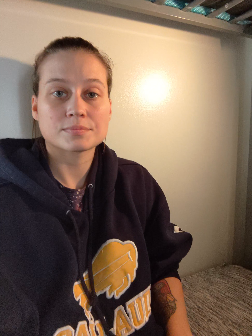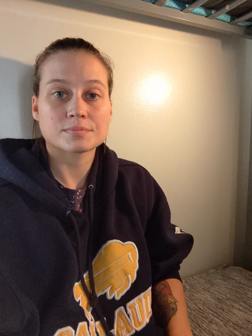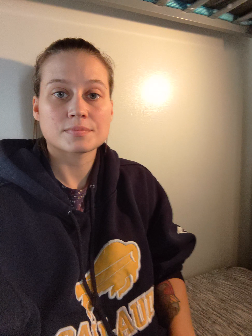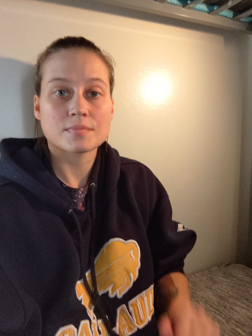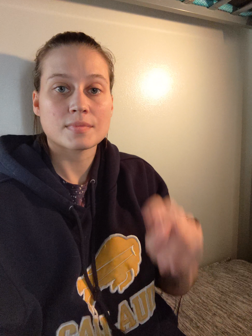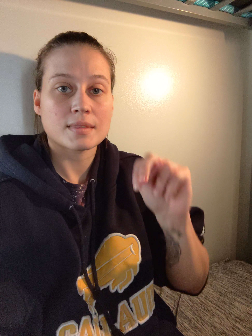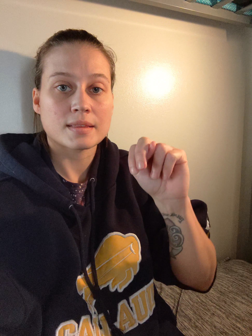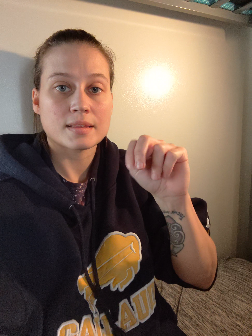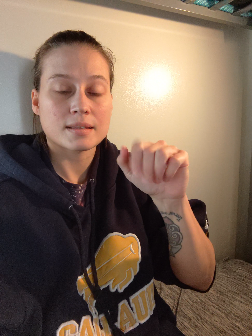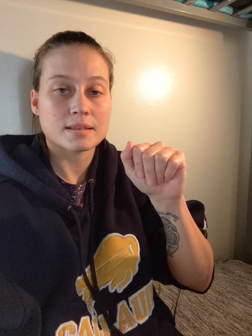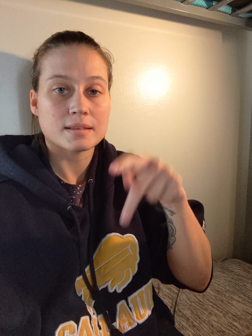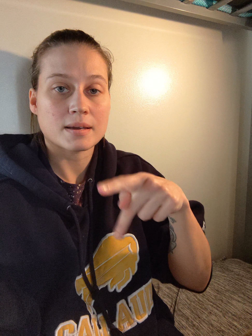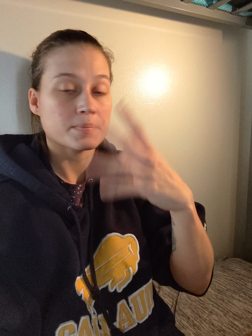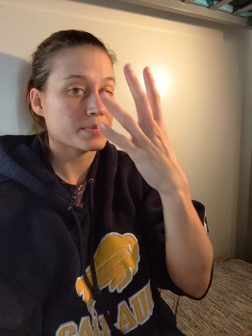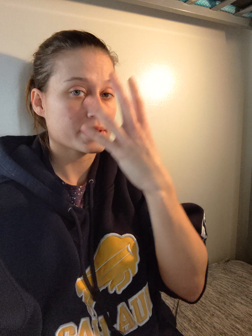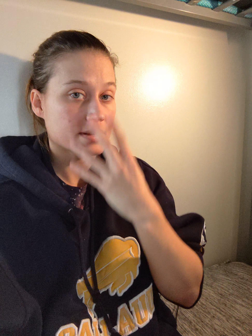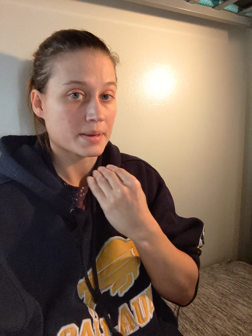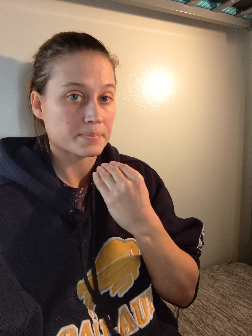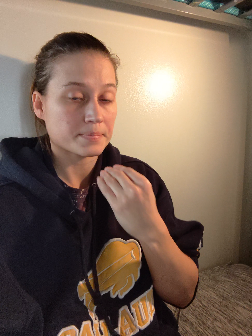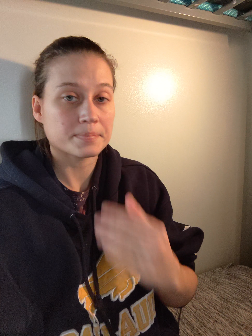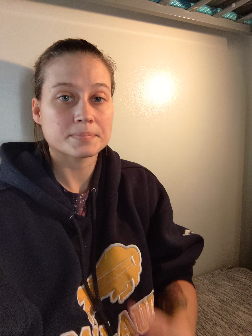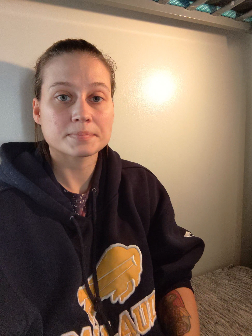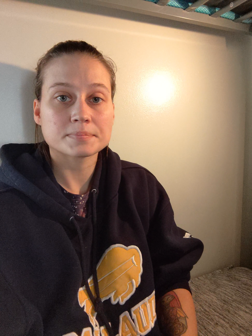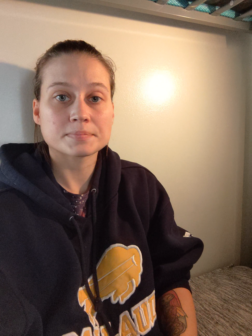nap